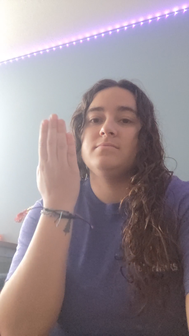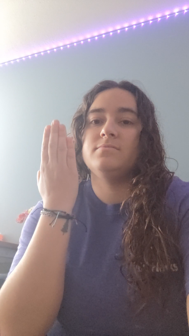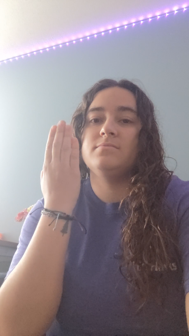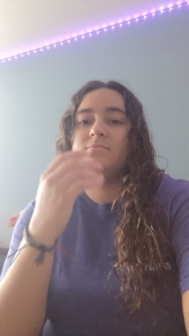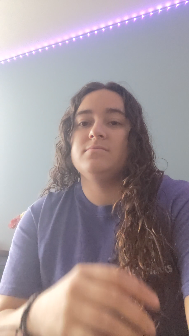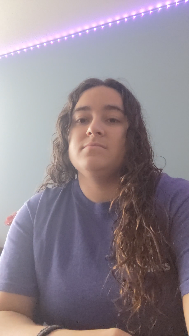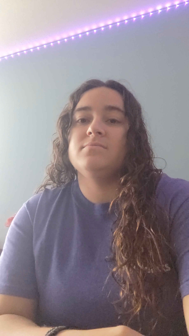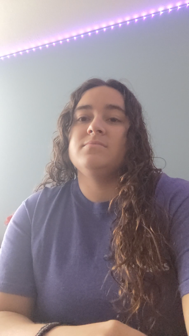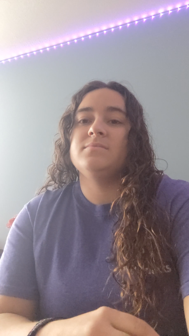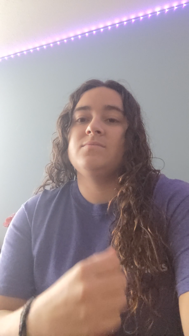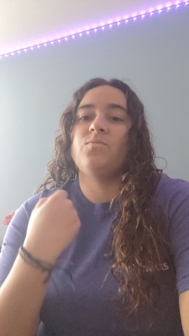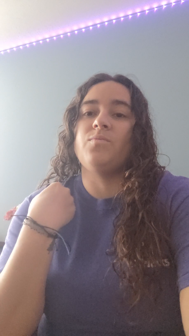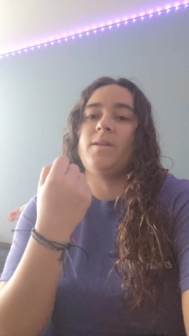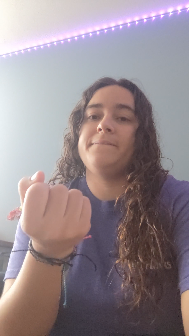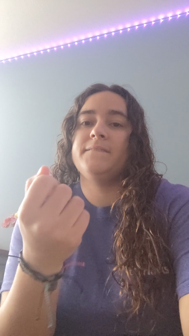drive